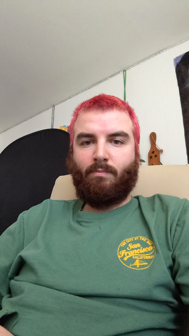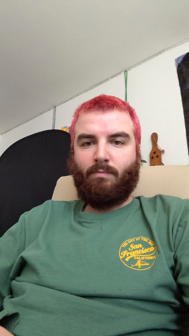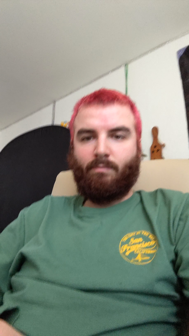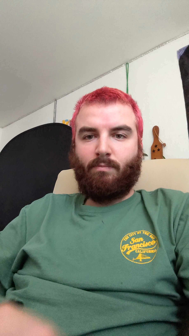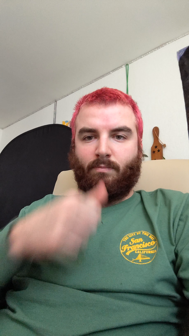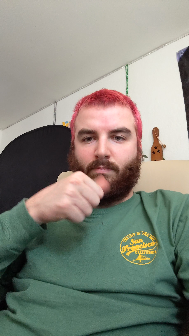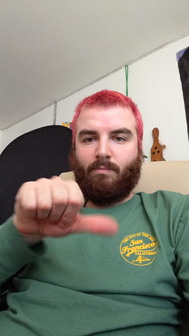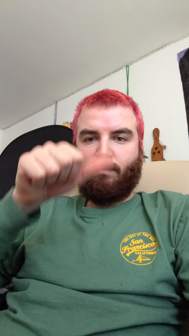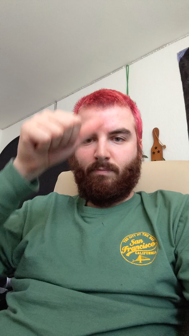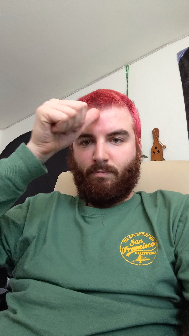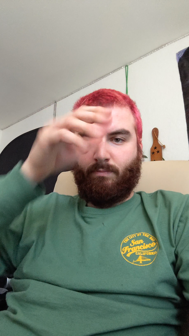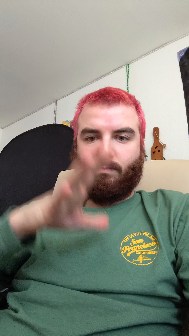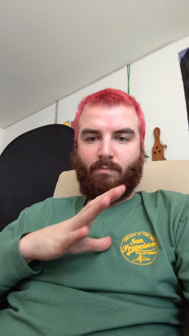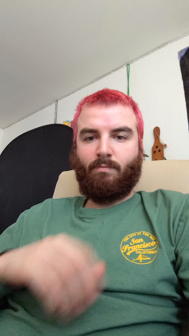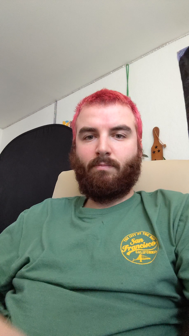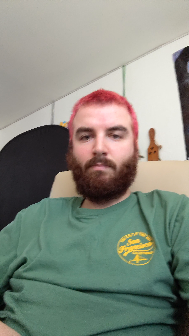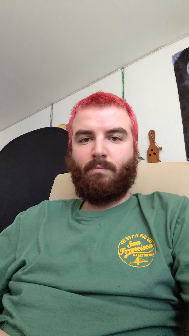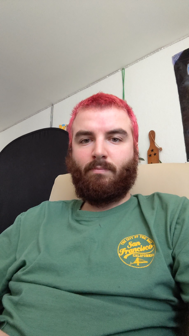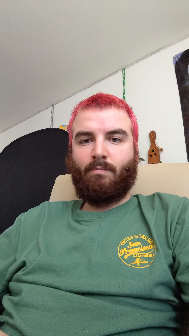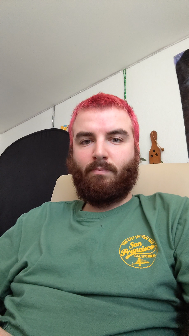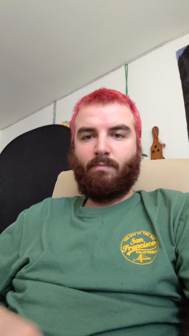mailman